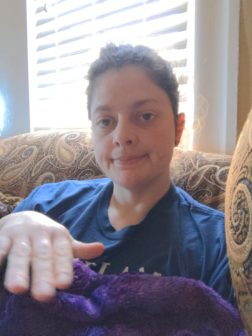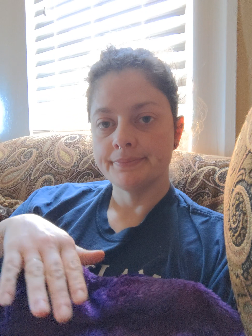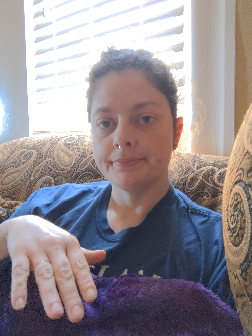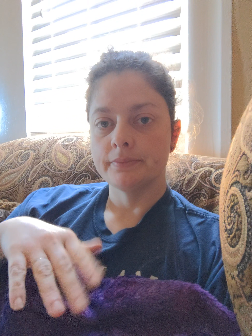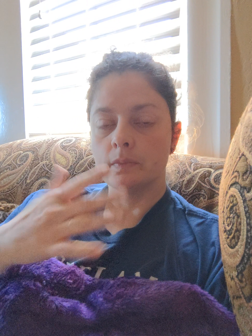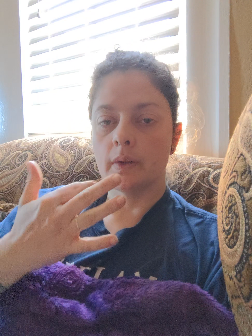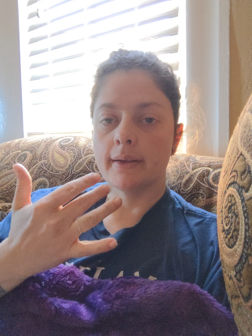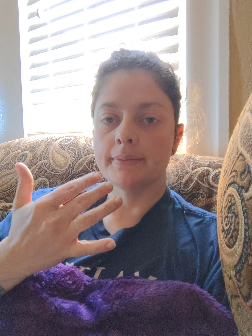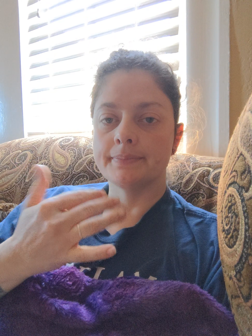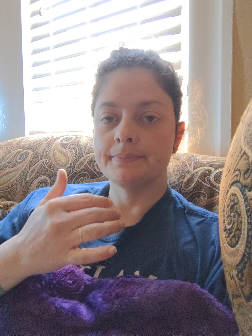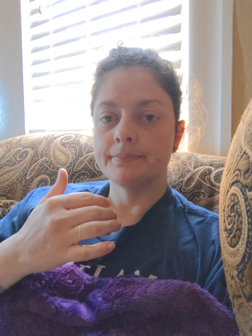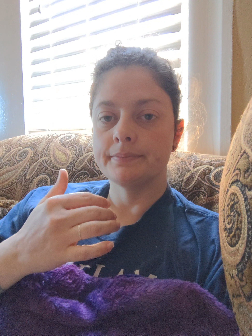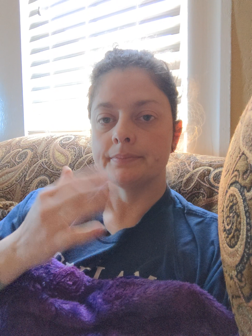wait